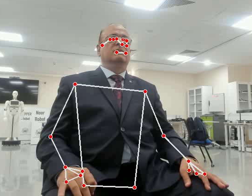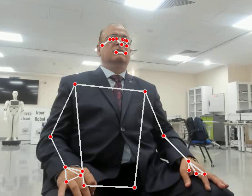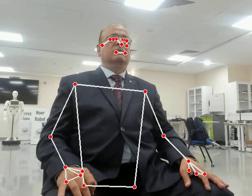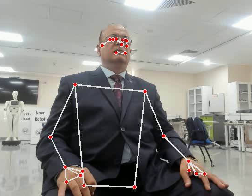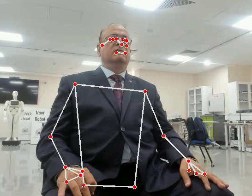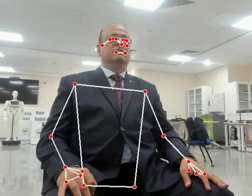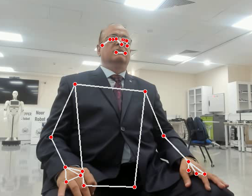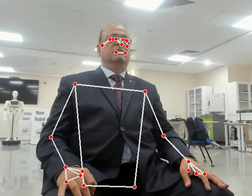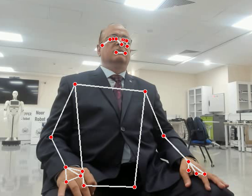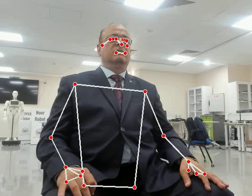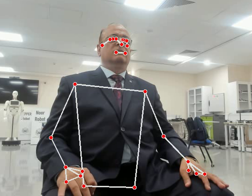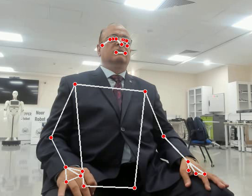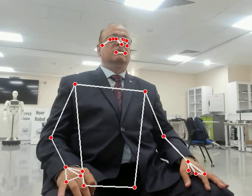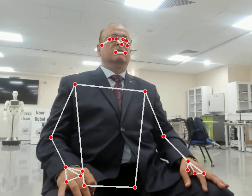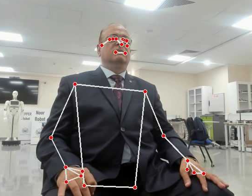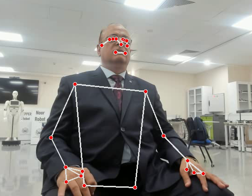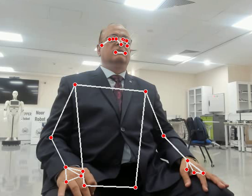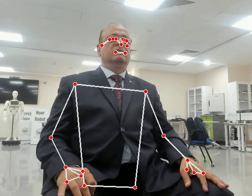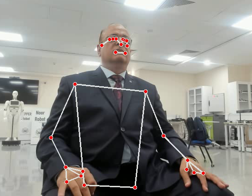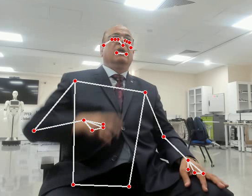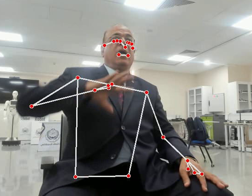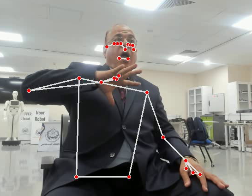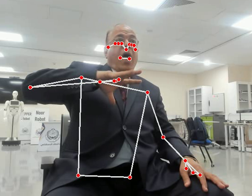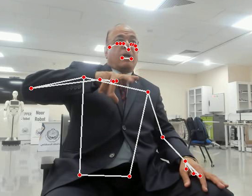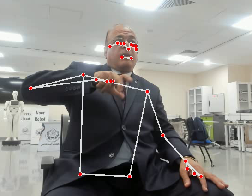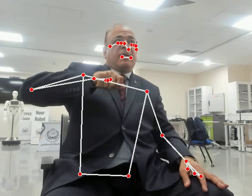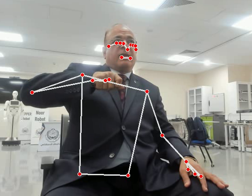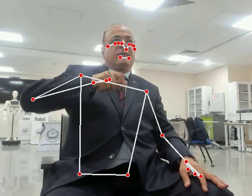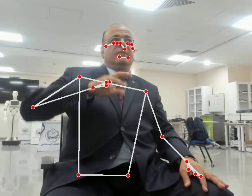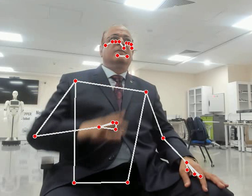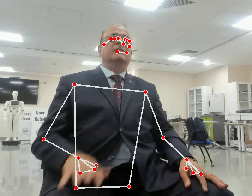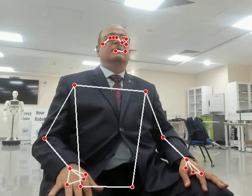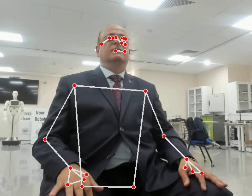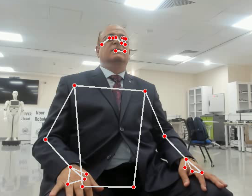harmy